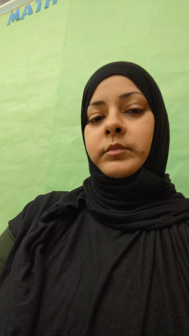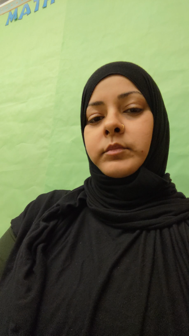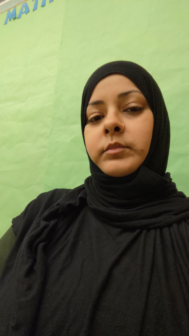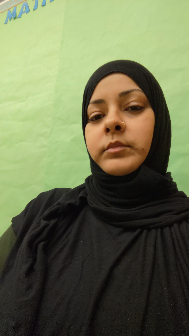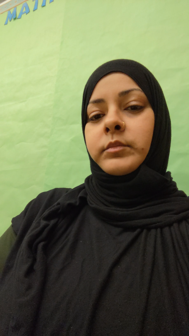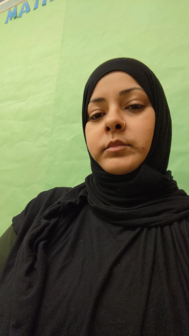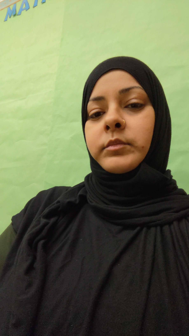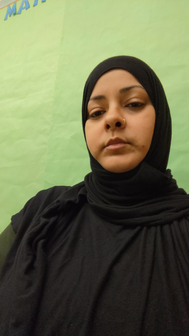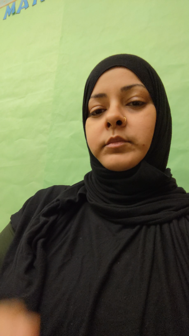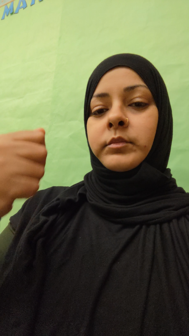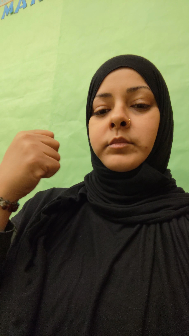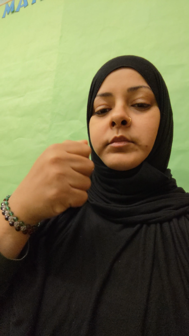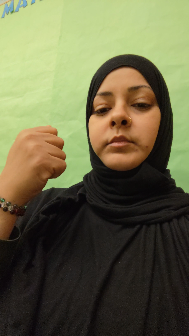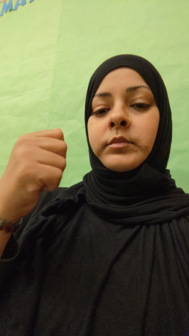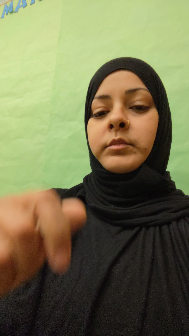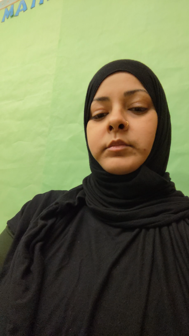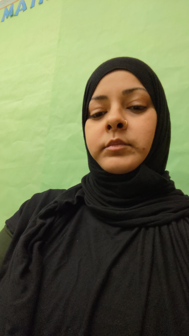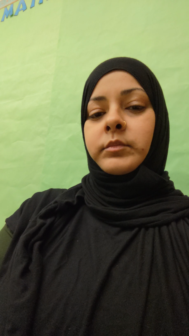hit